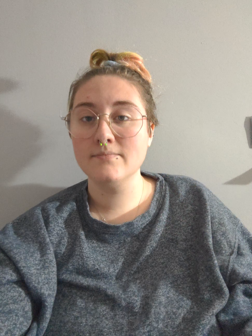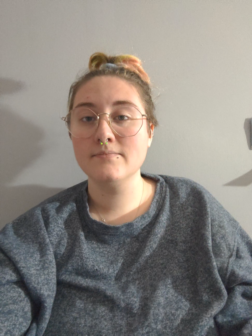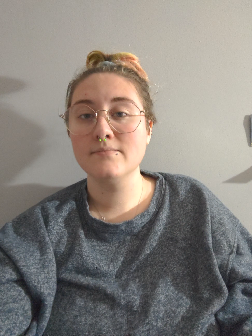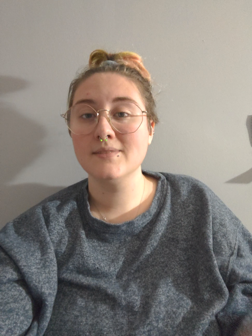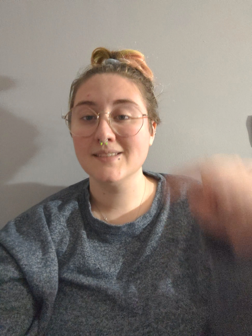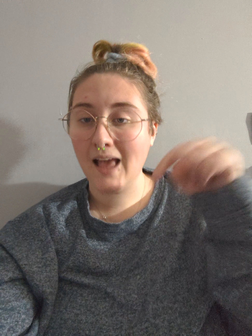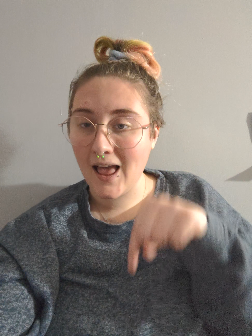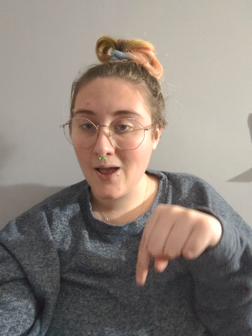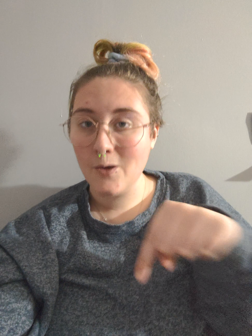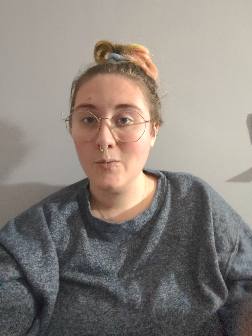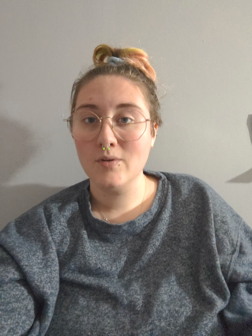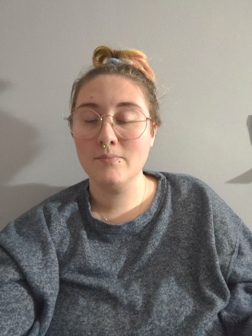down